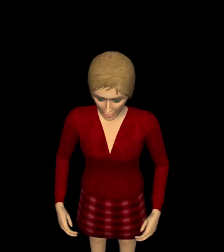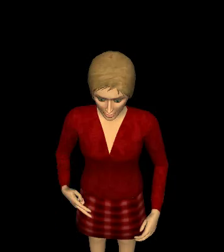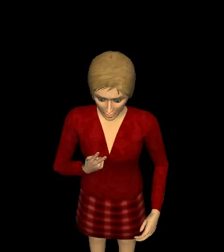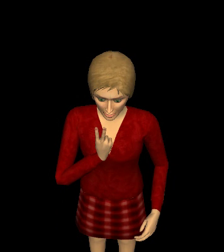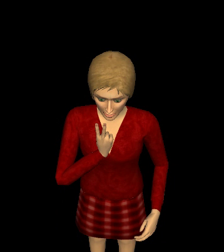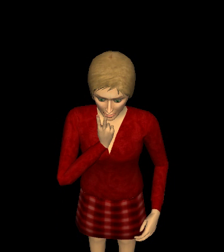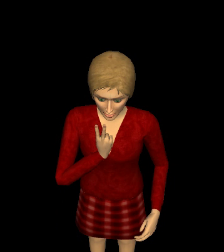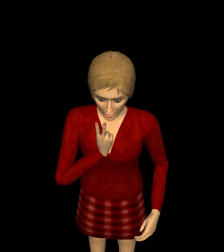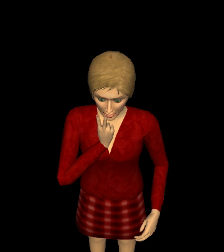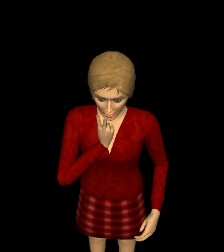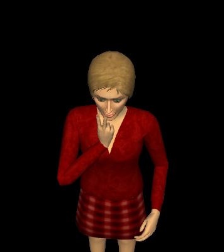يدخن